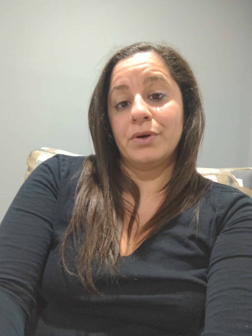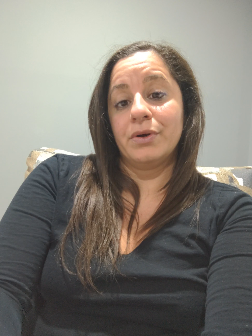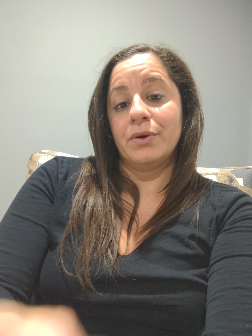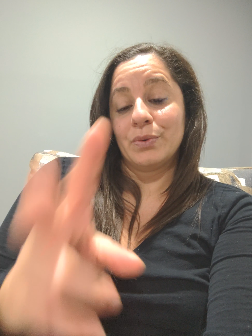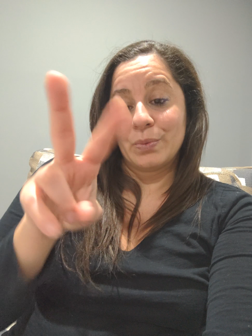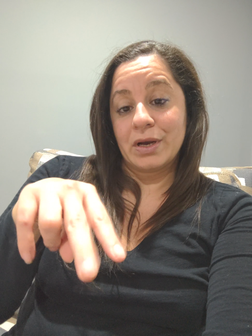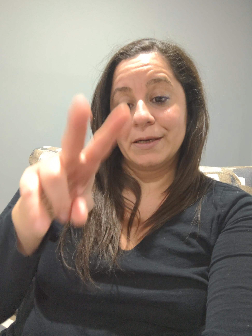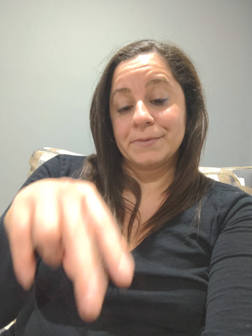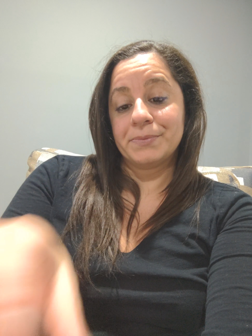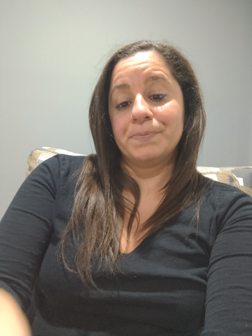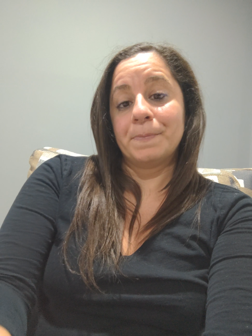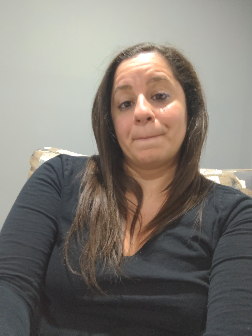read